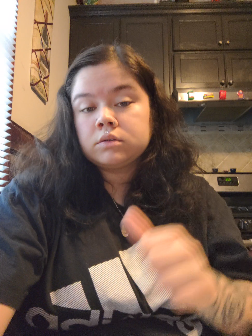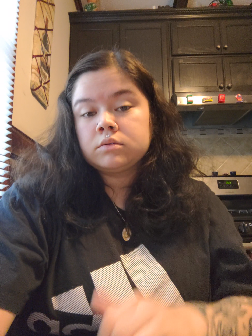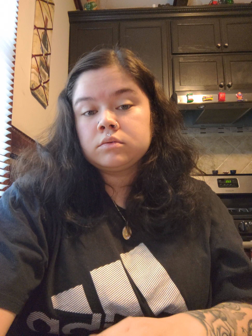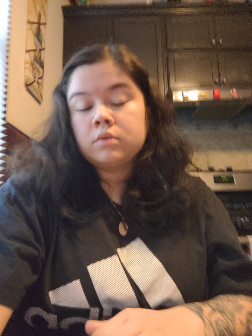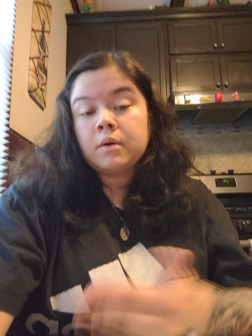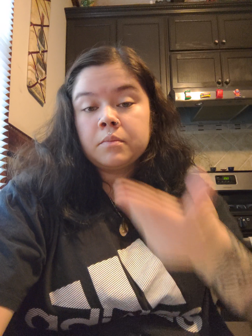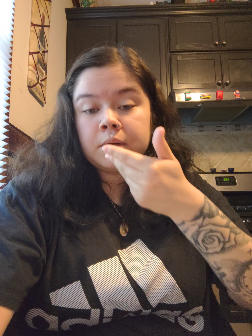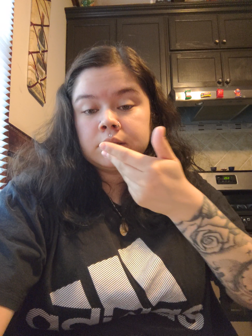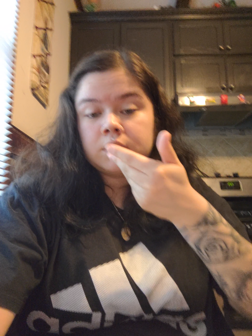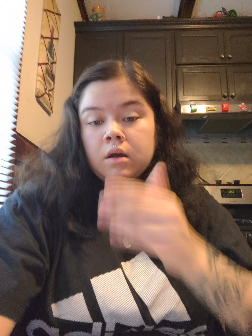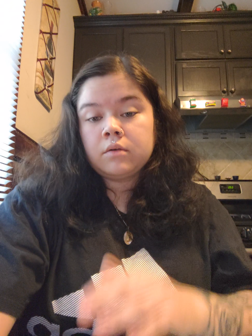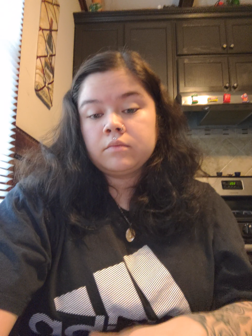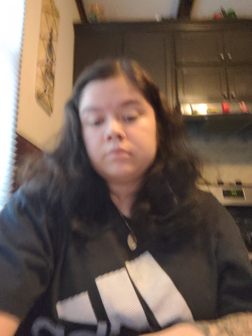pizza